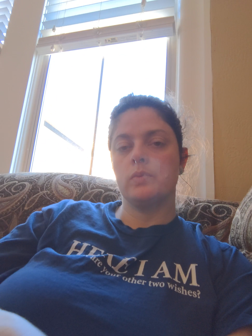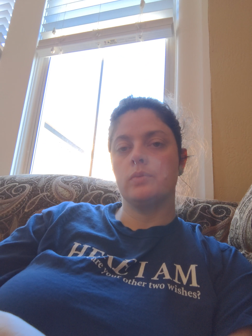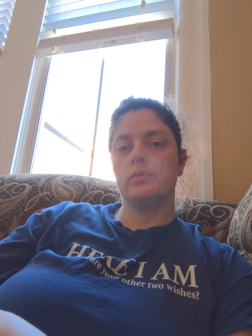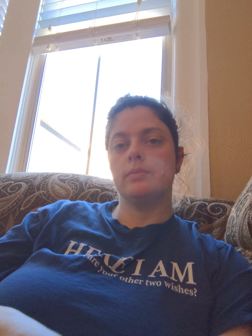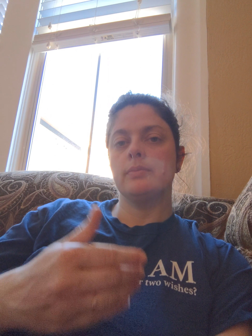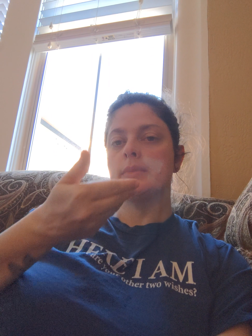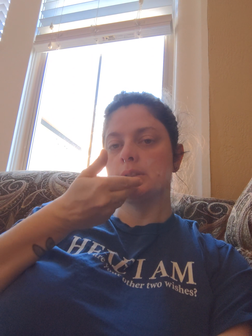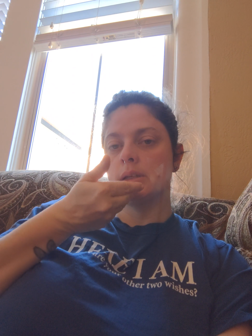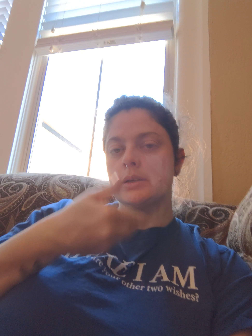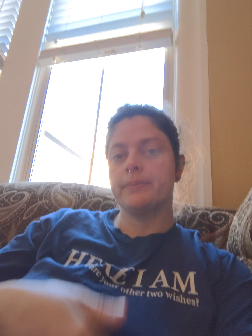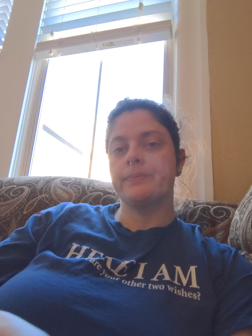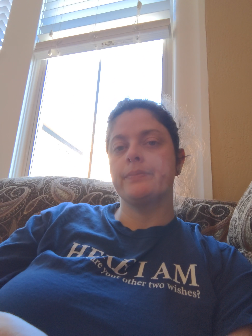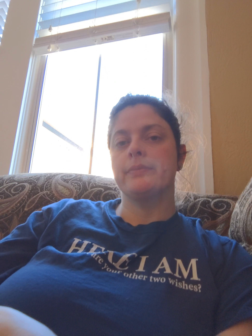pizza